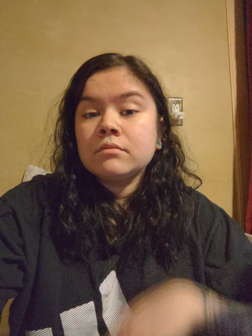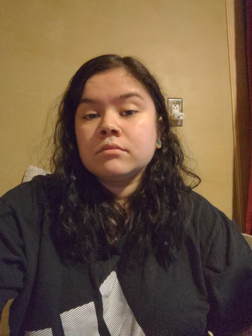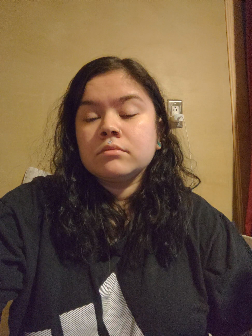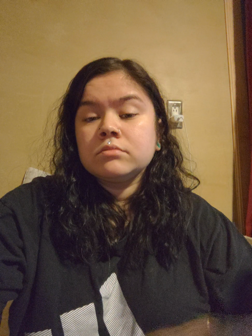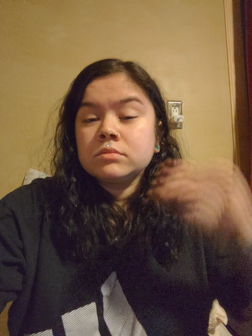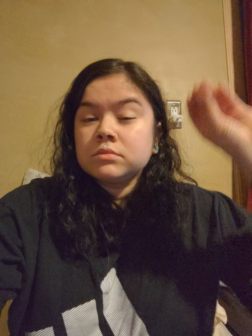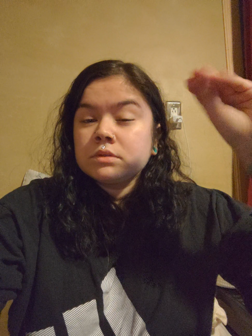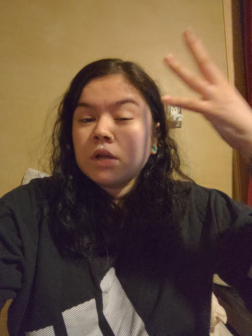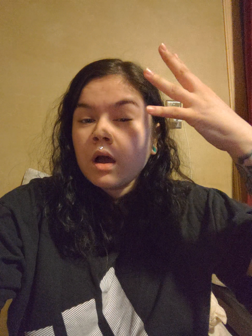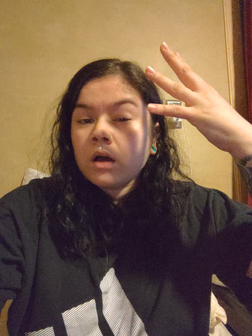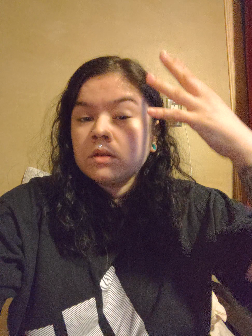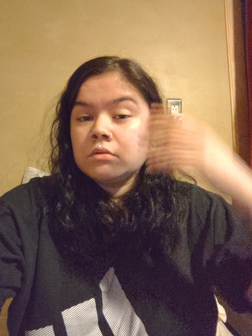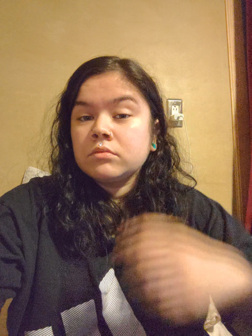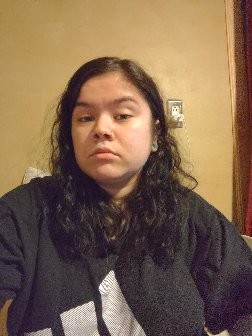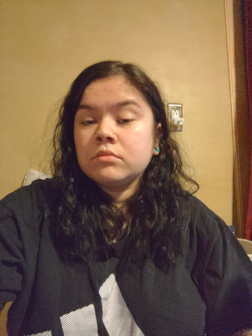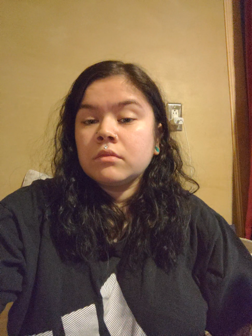sun